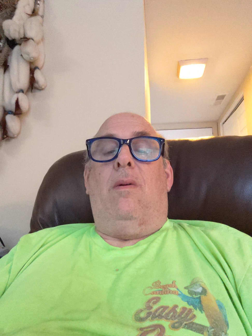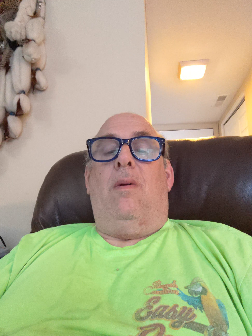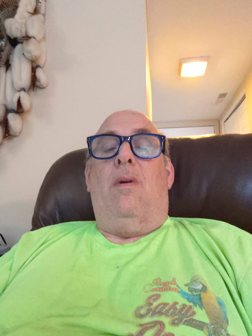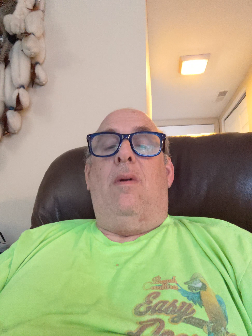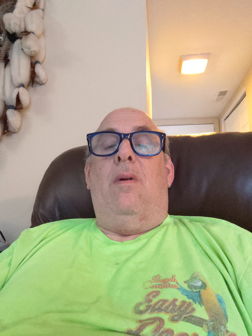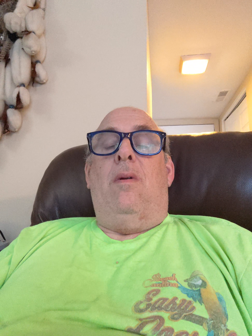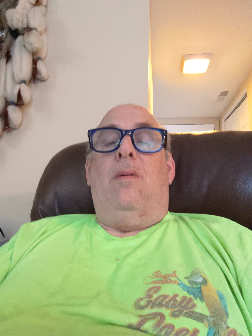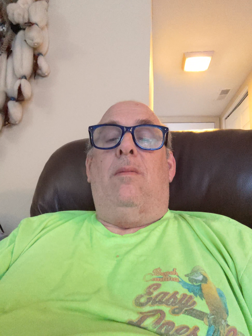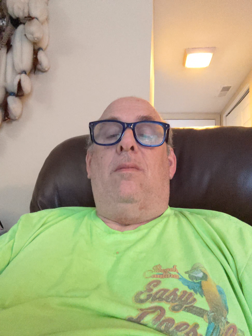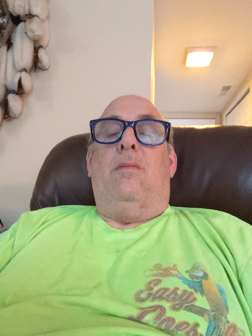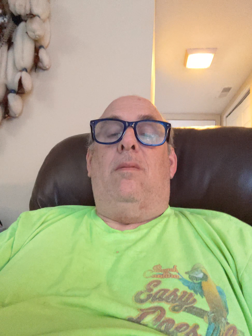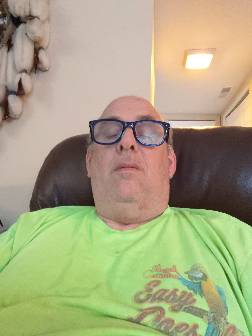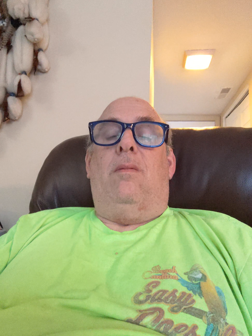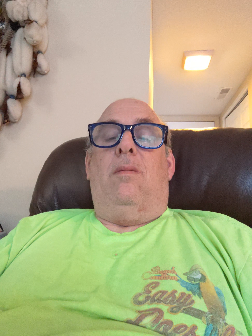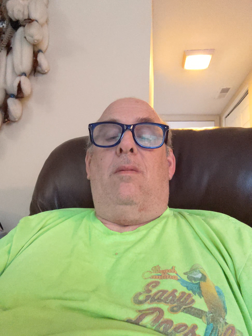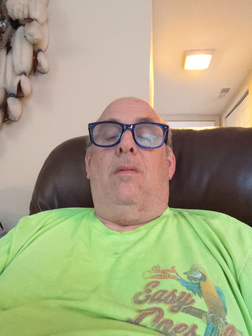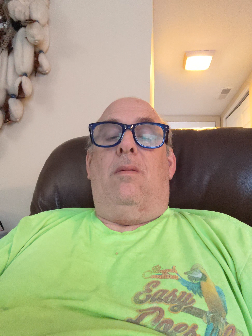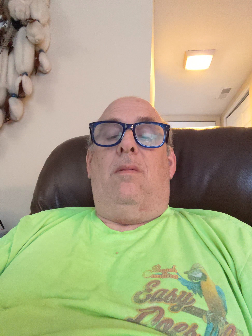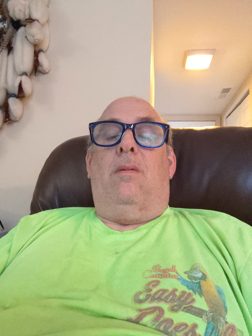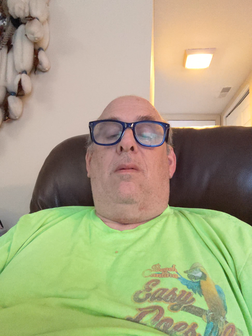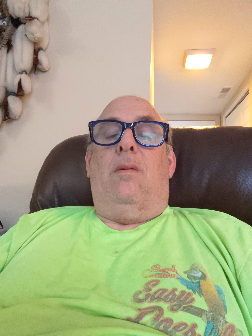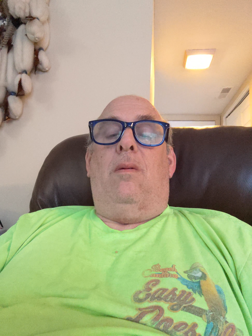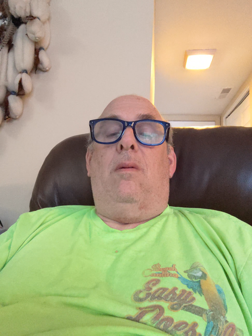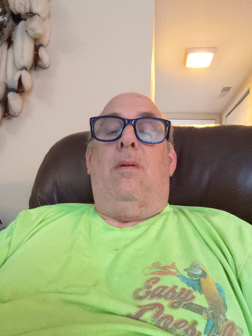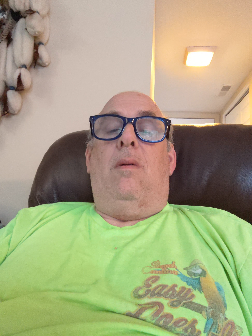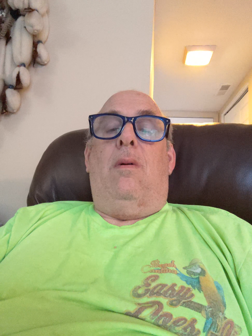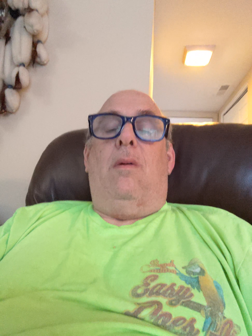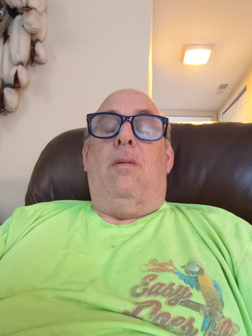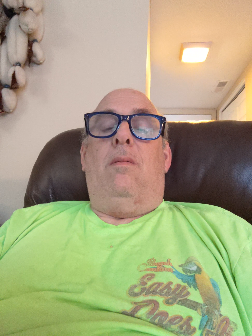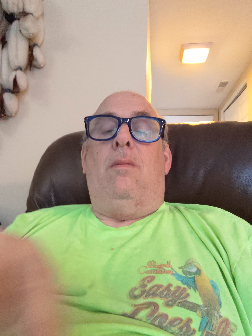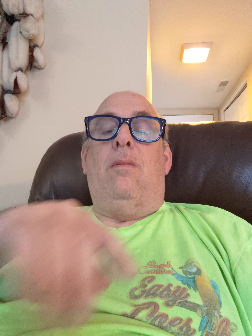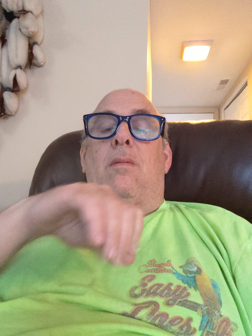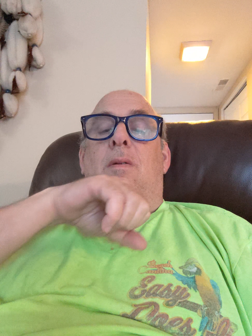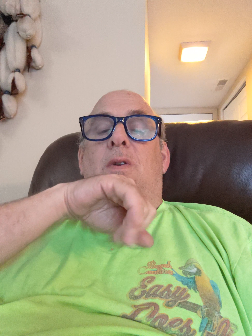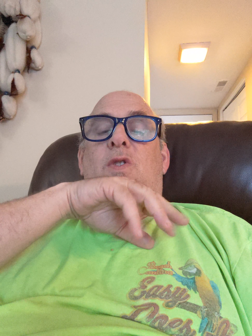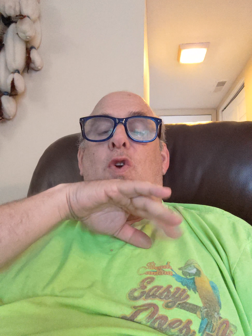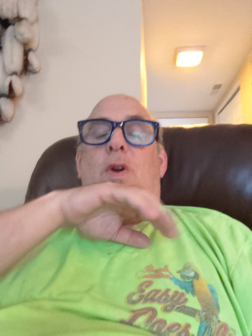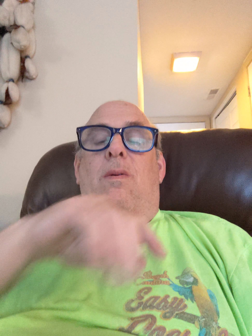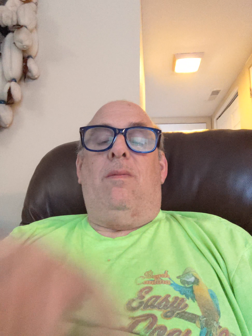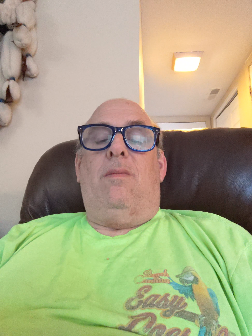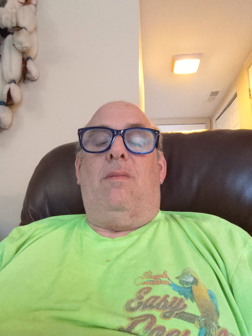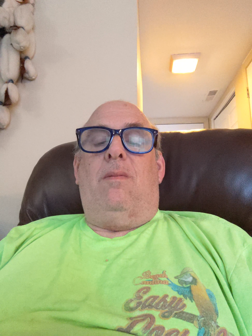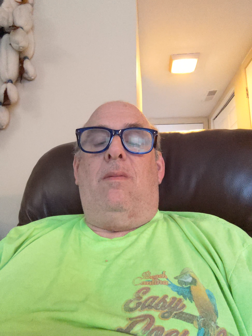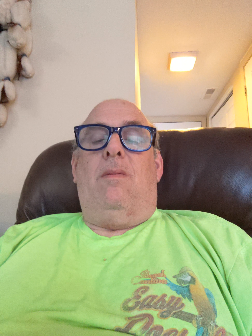dirty